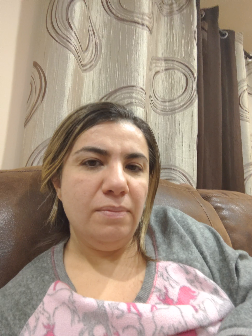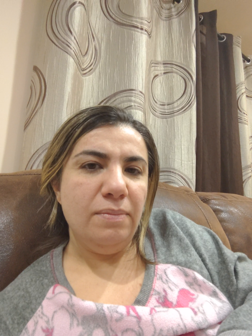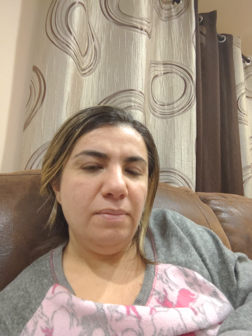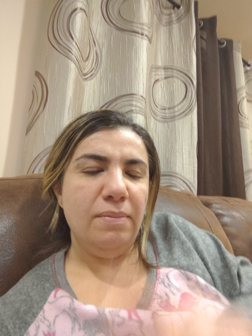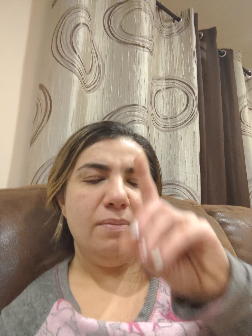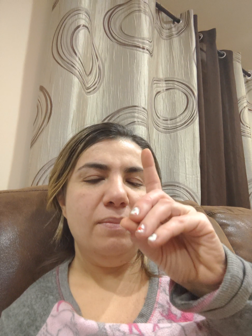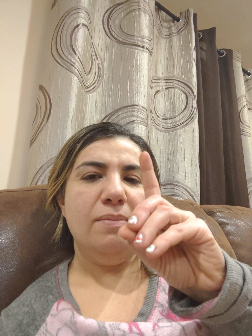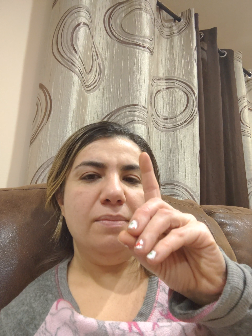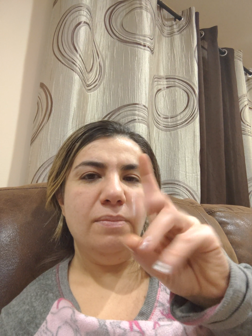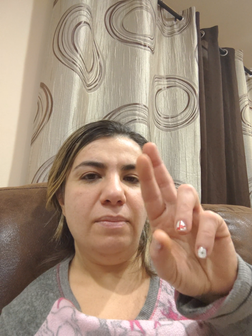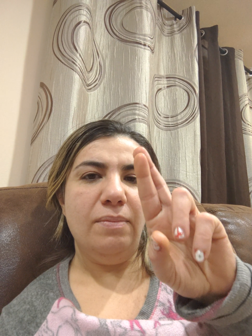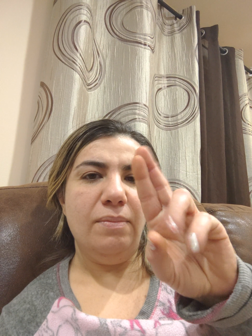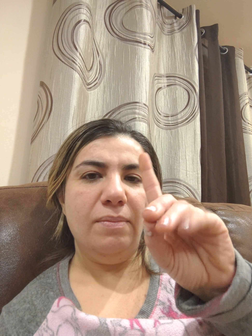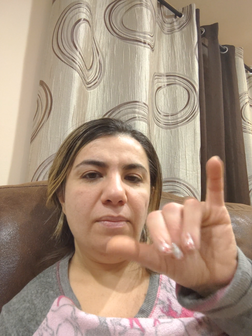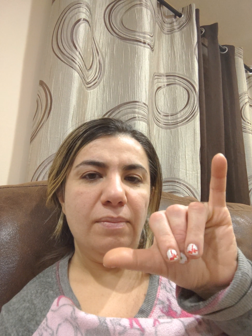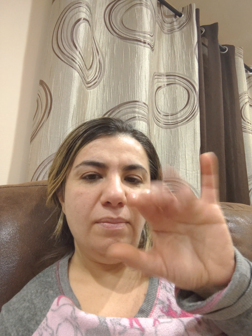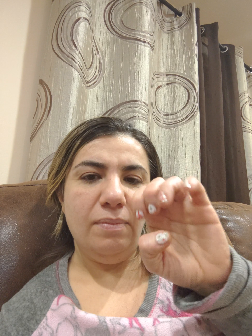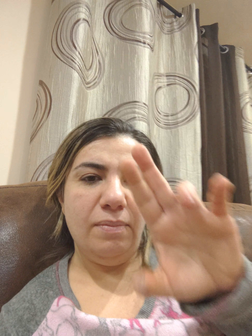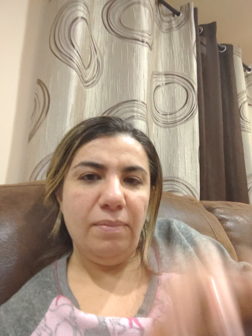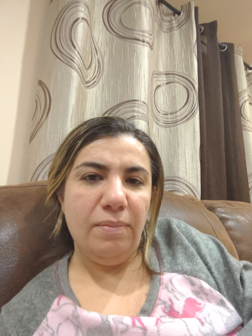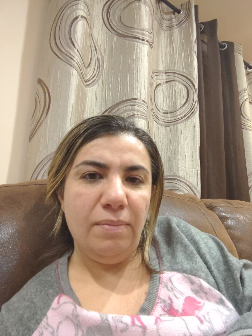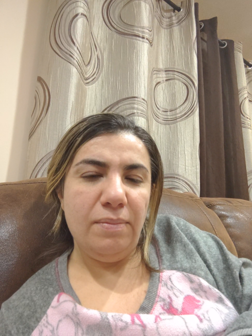dryer